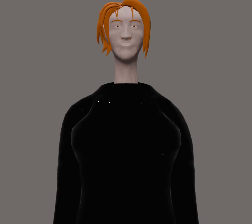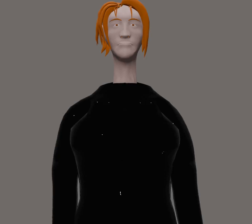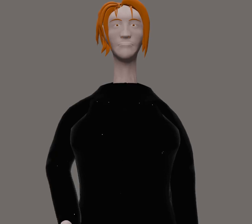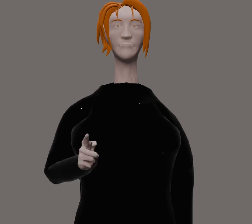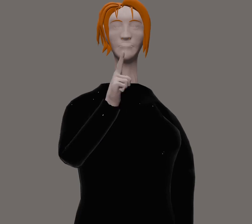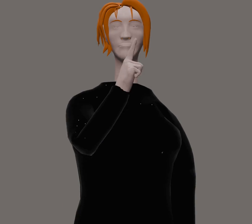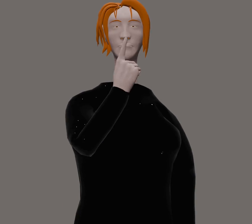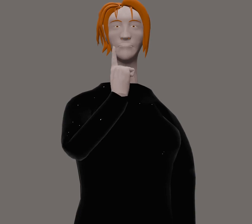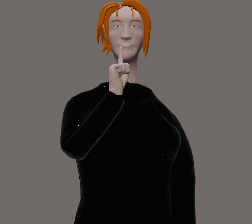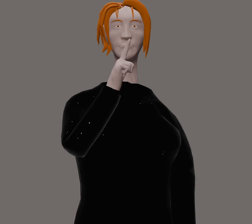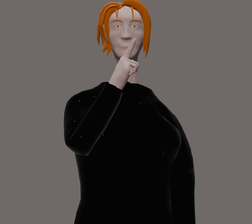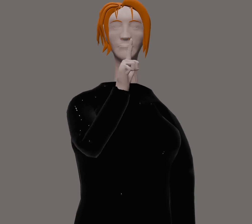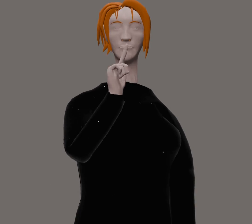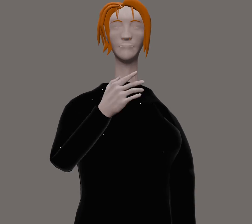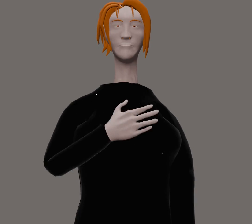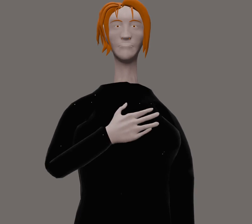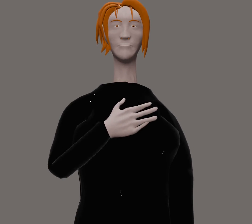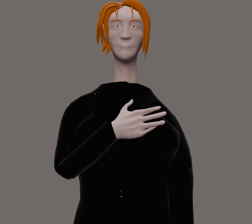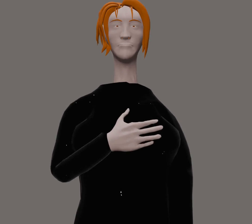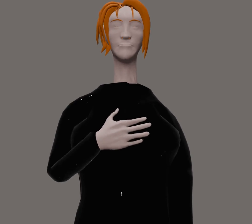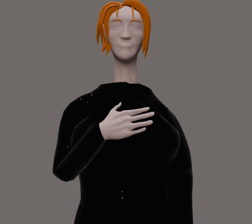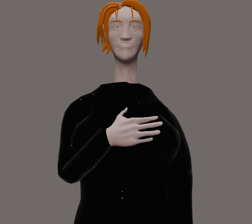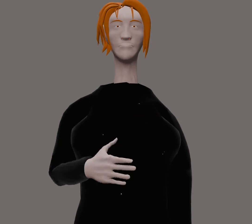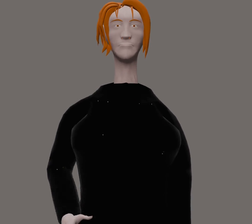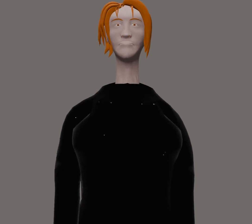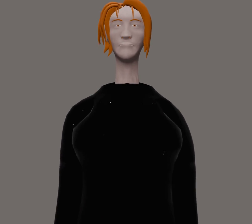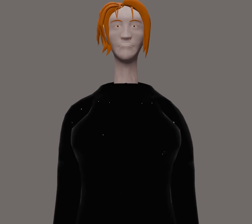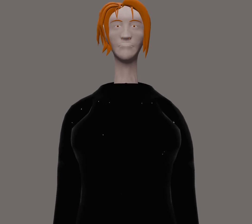Beseech